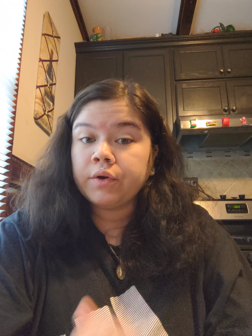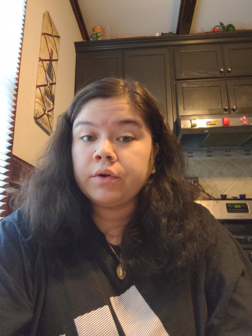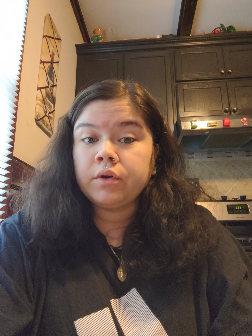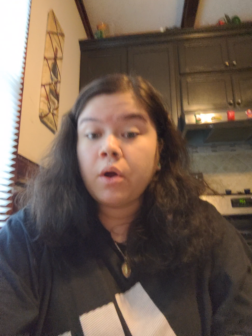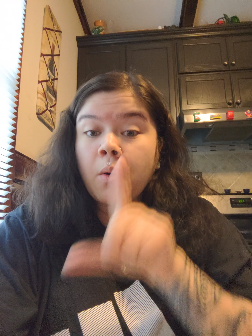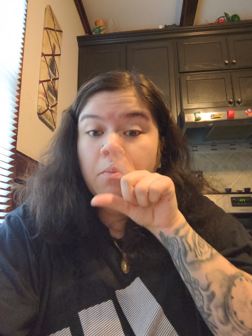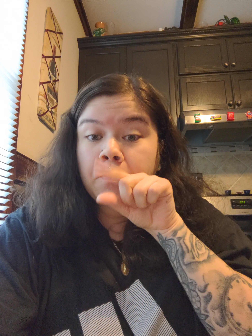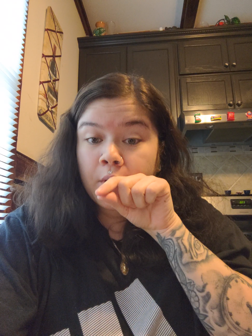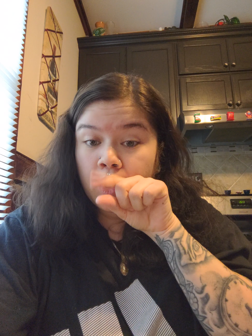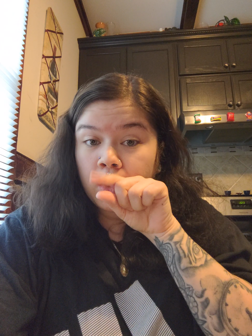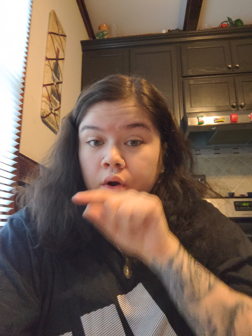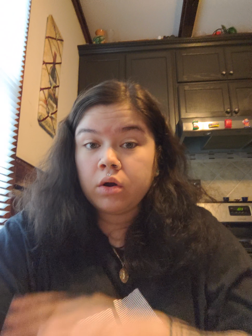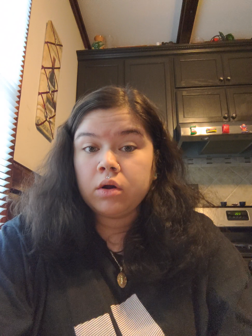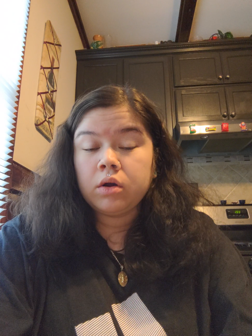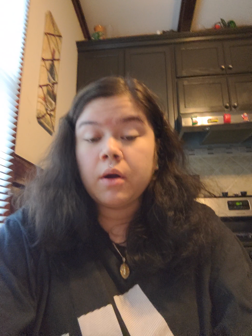bird